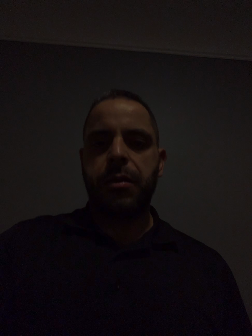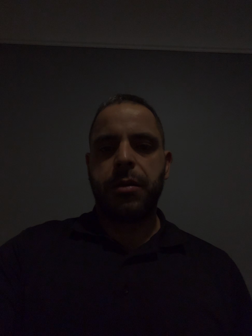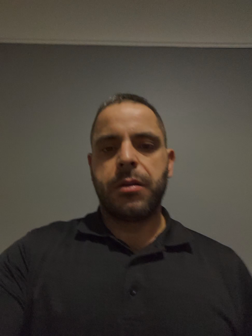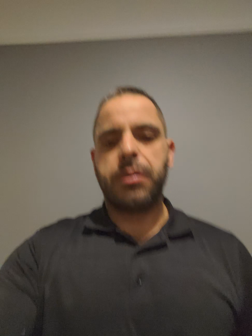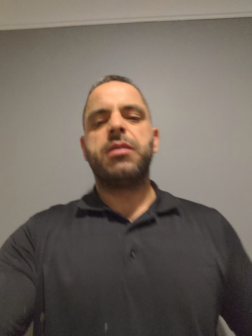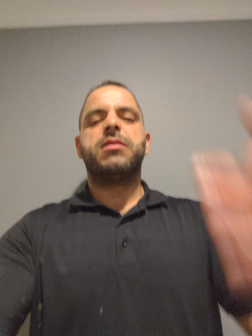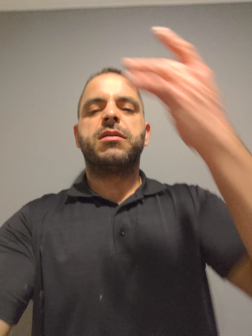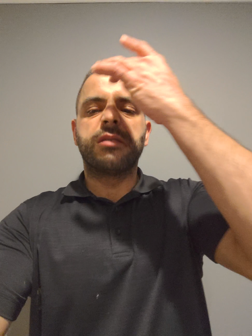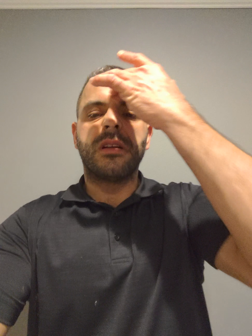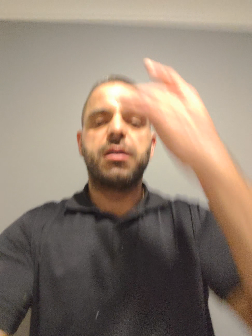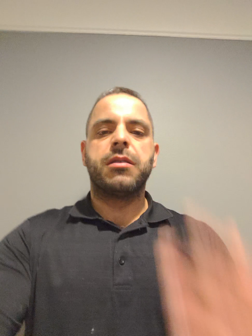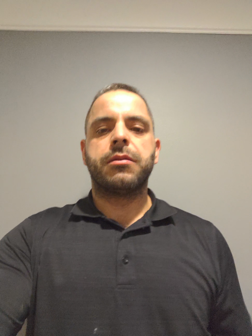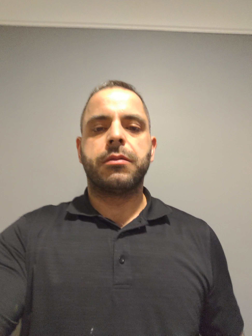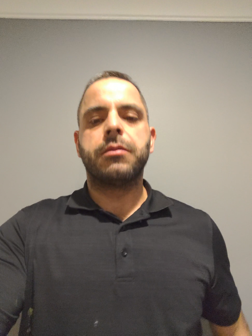sick